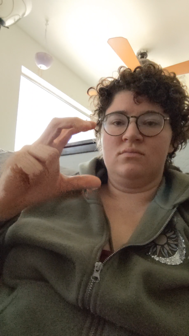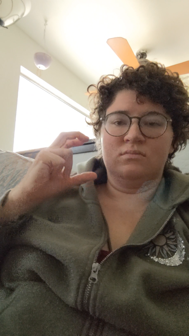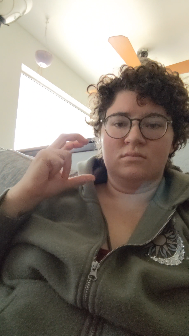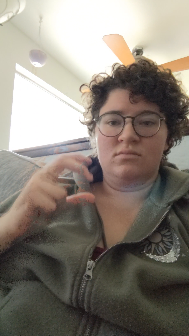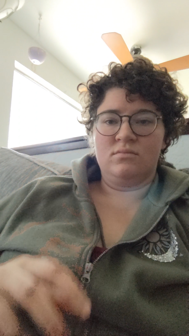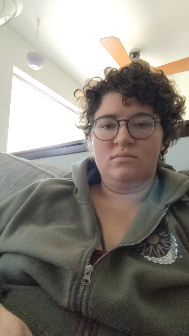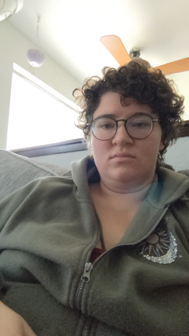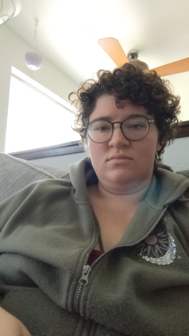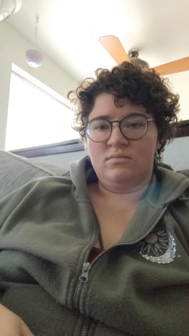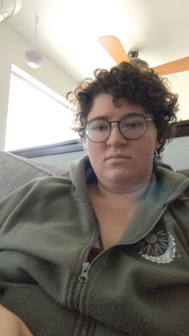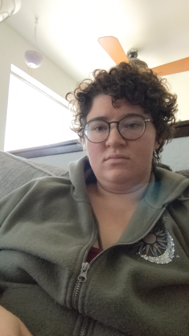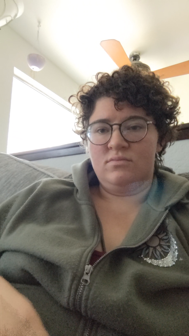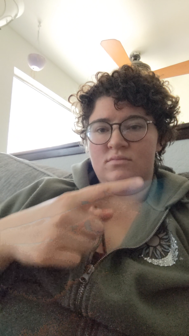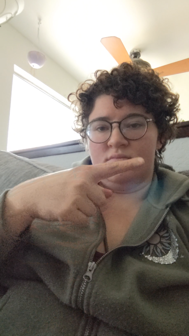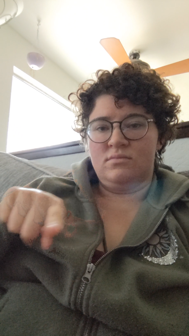cut